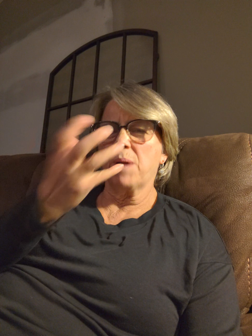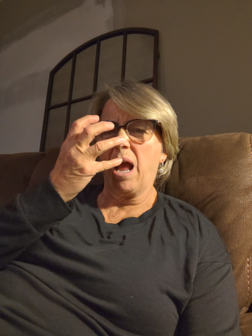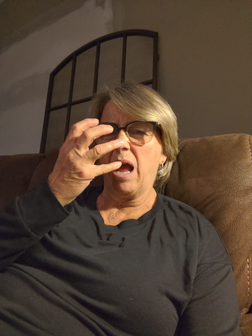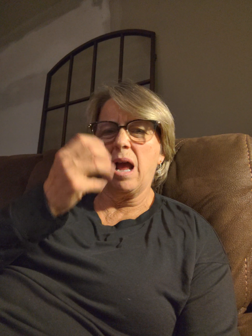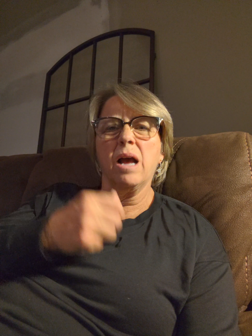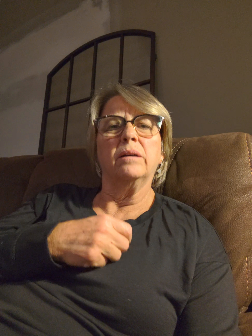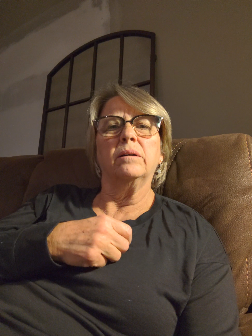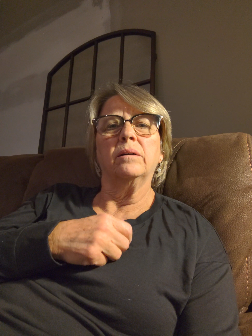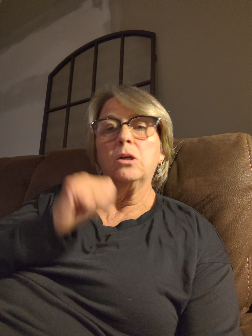mad